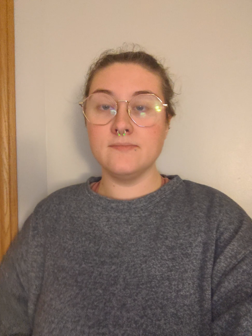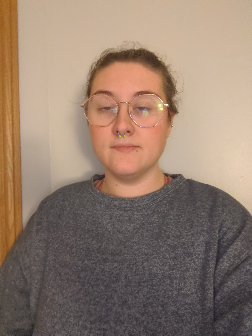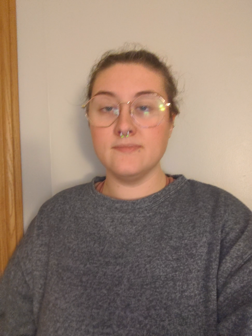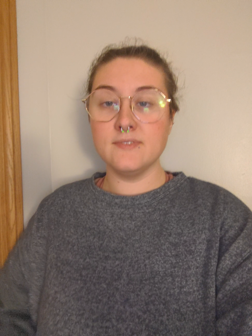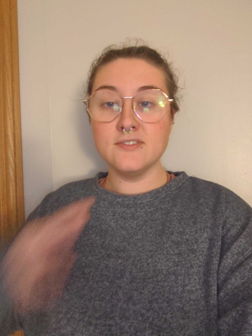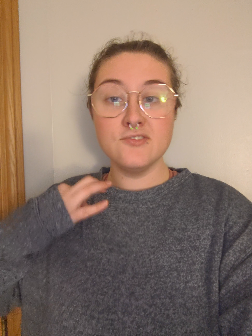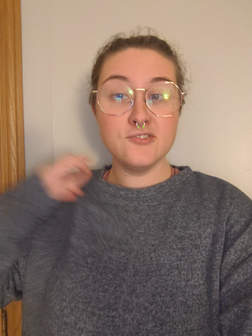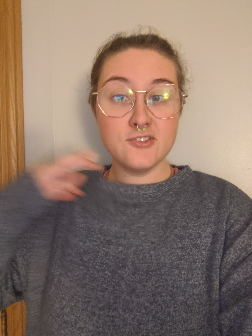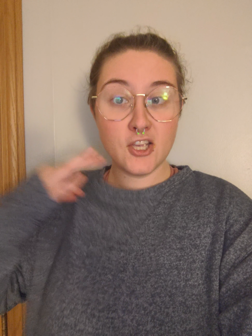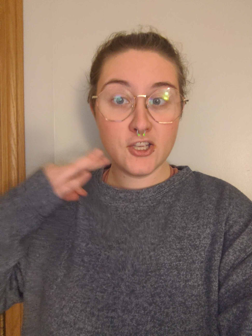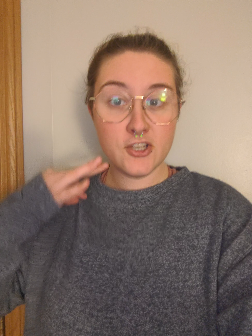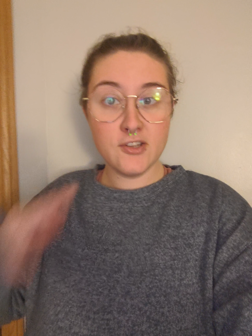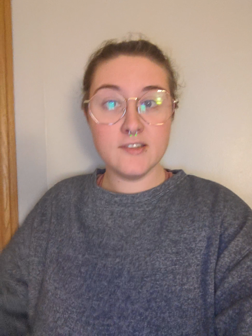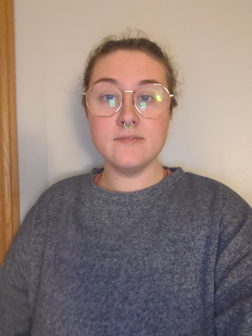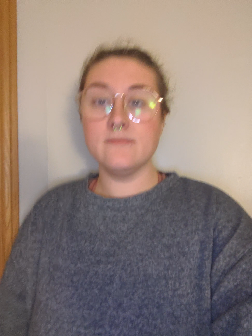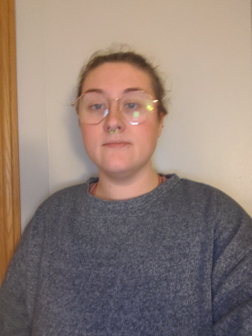shirt